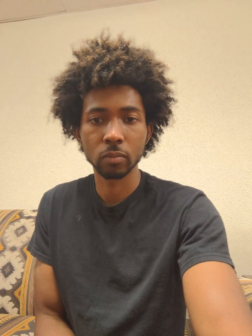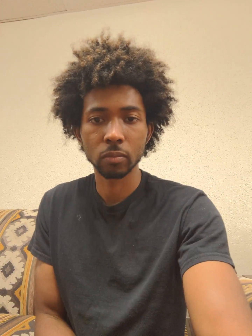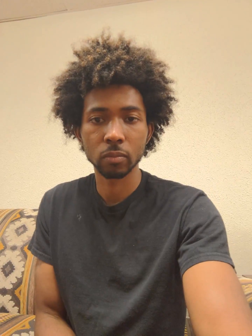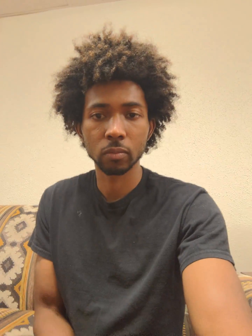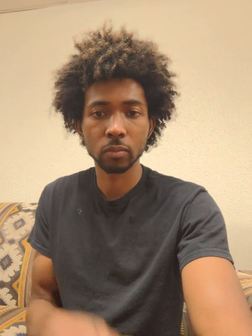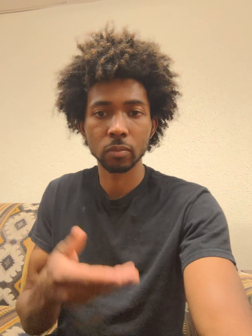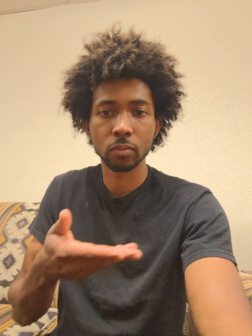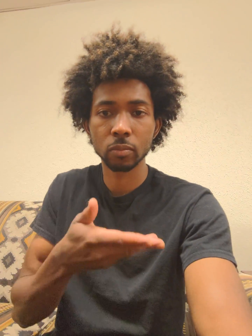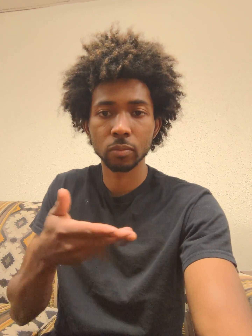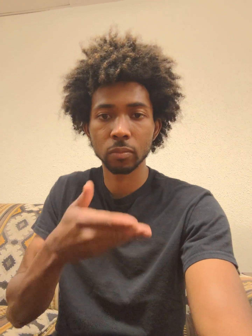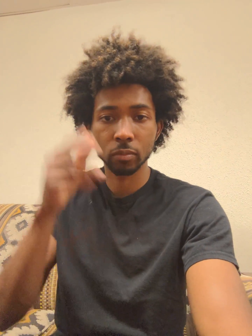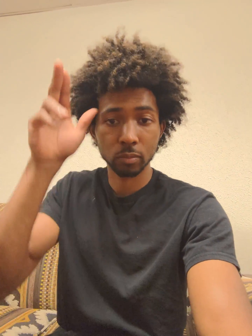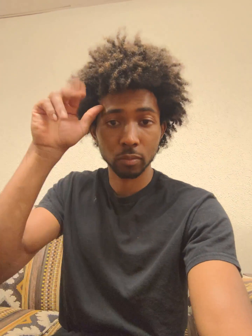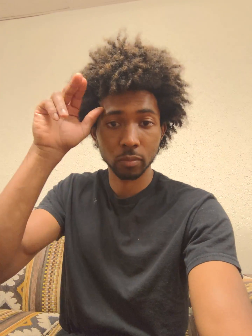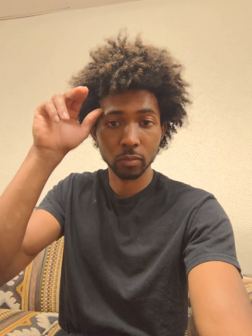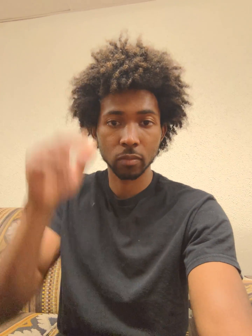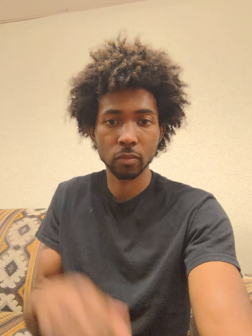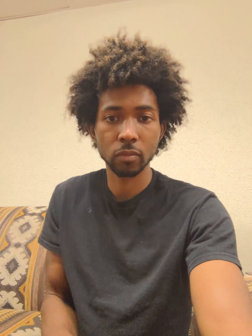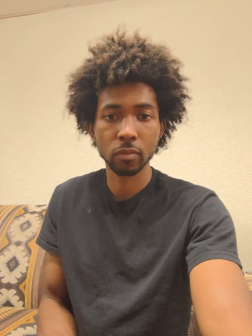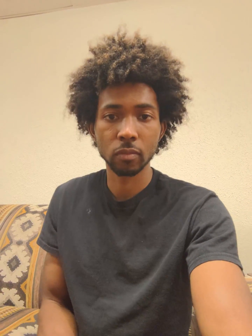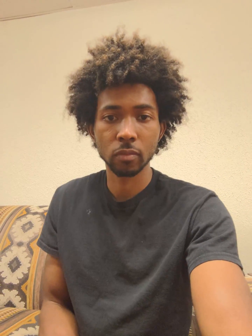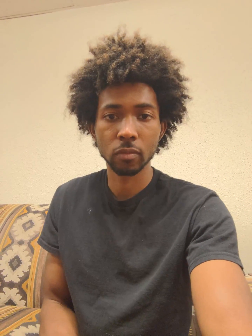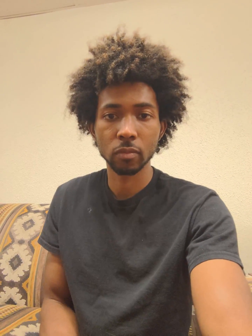pony